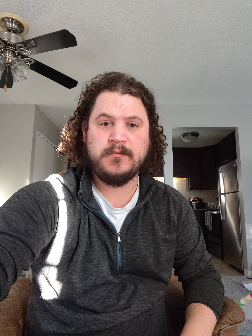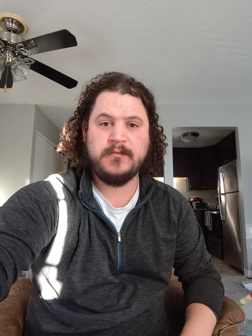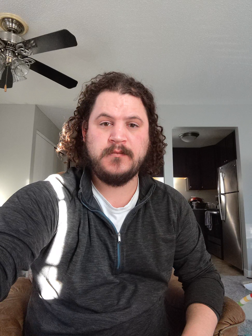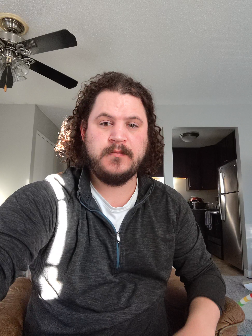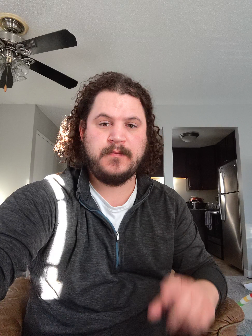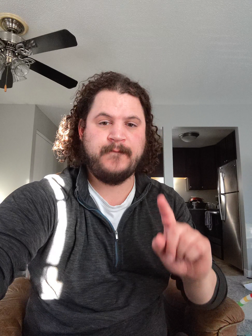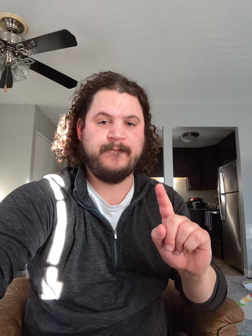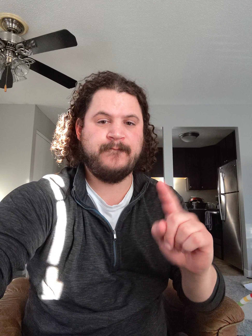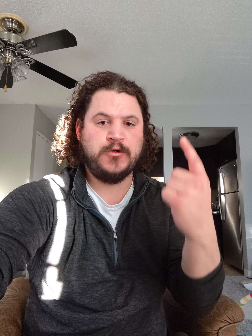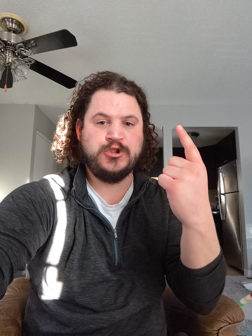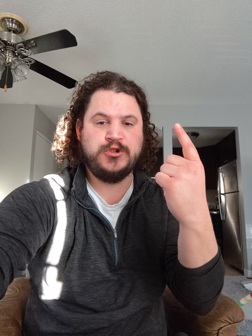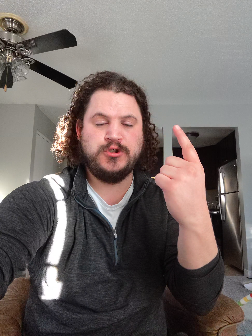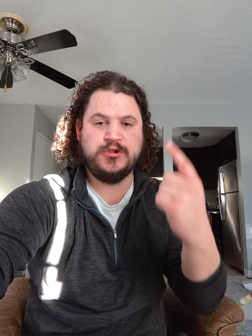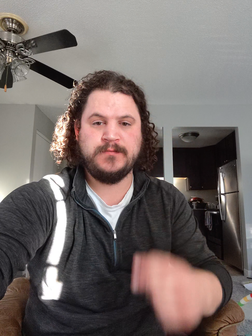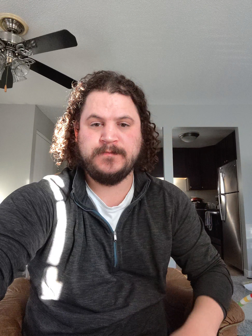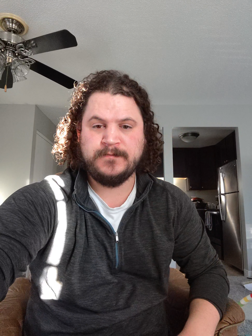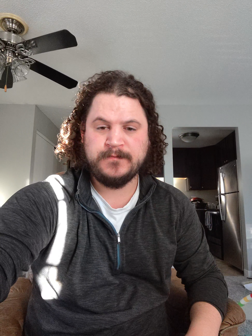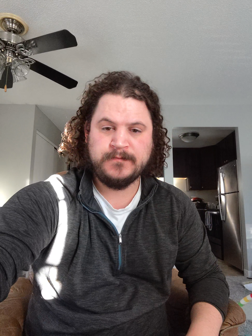first